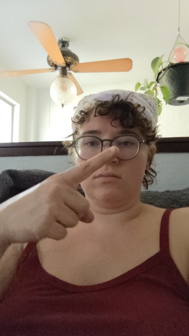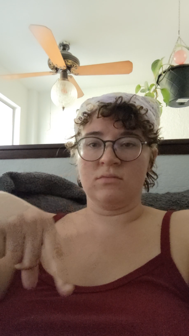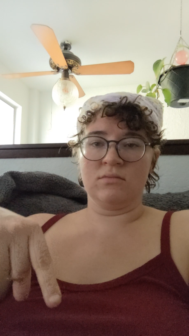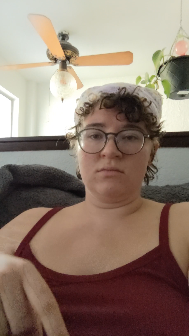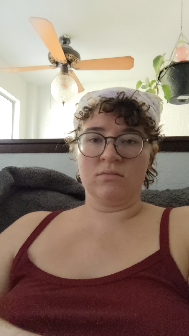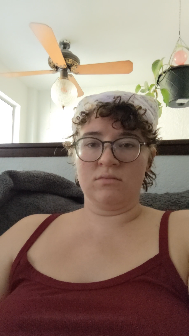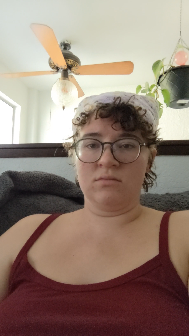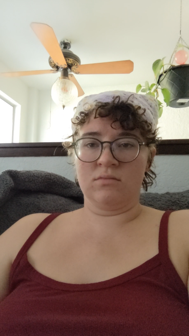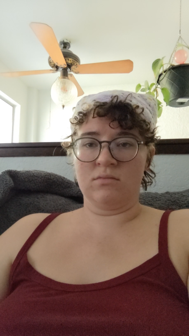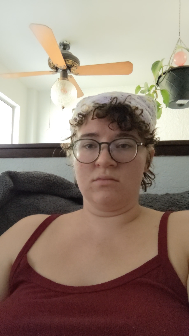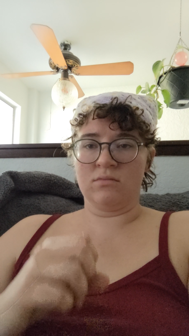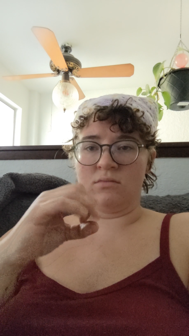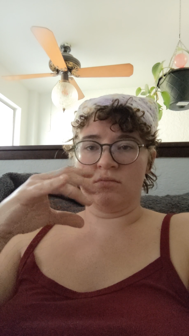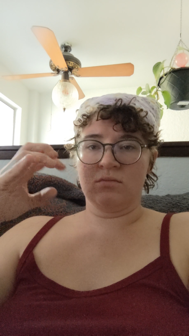bubbles